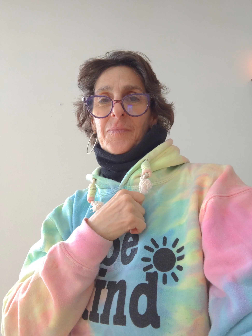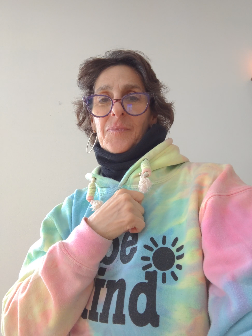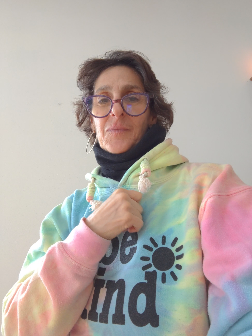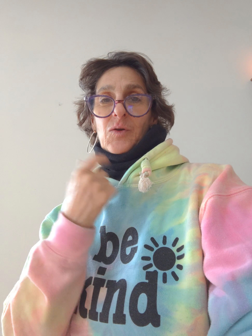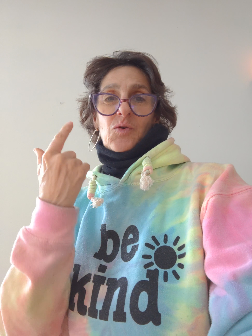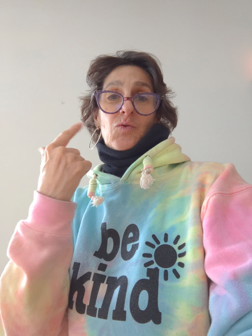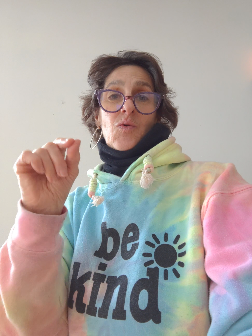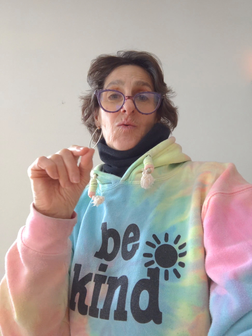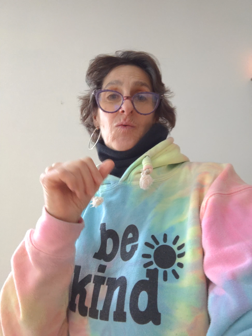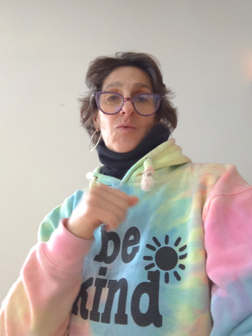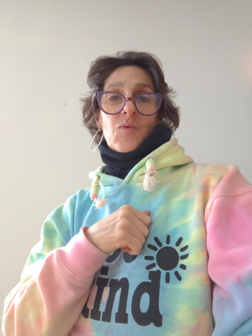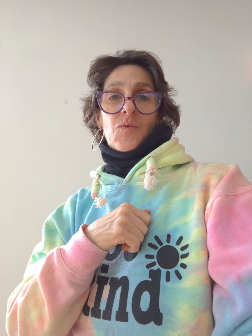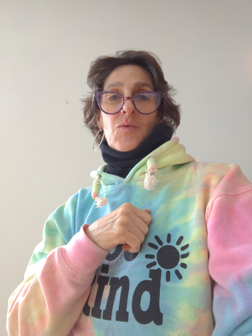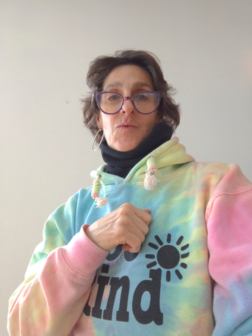go